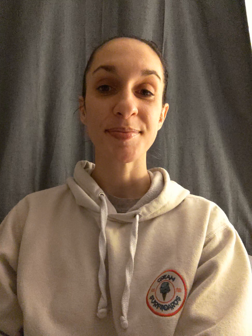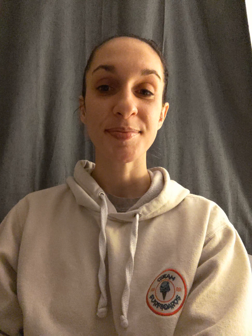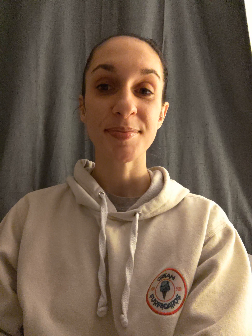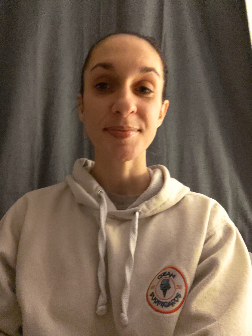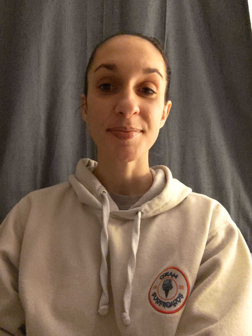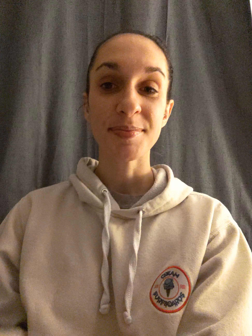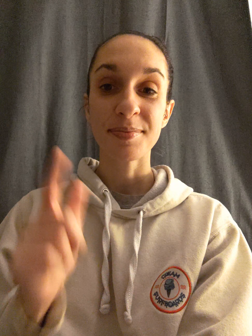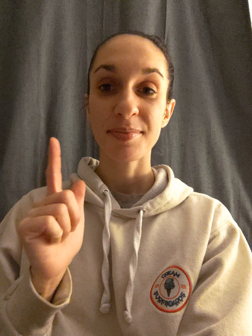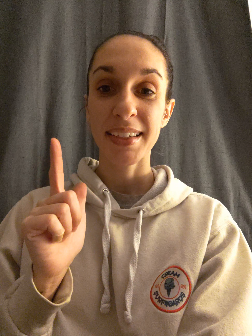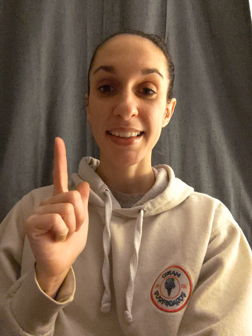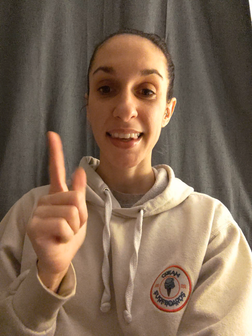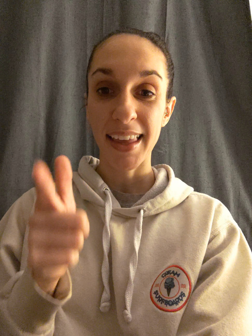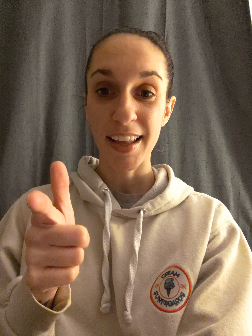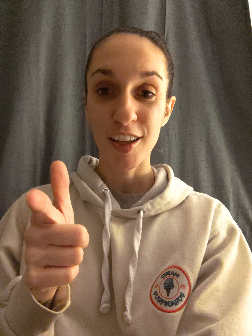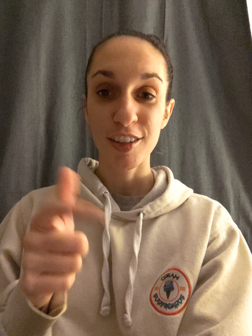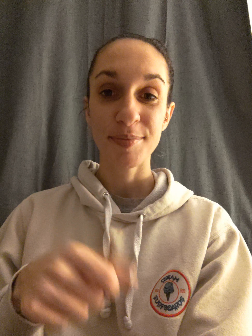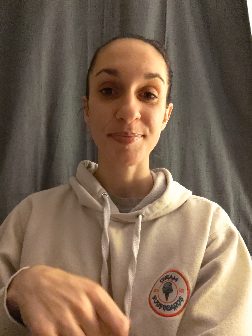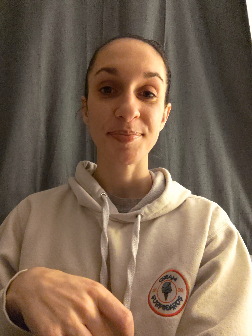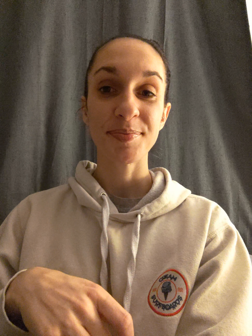later